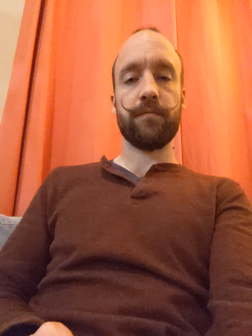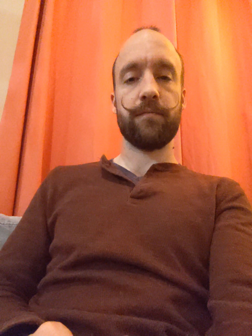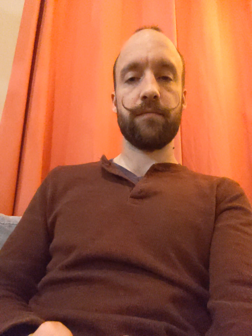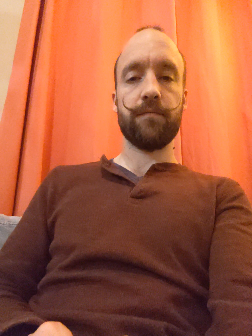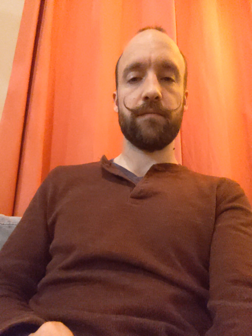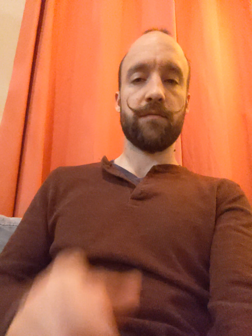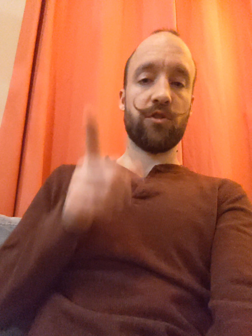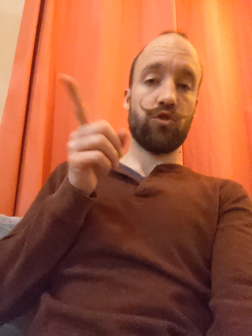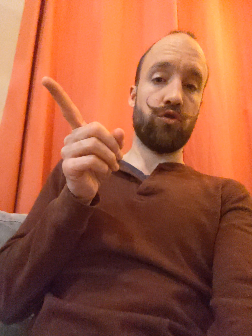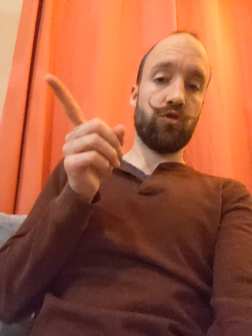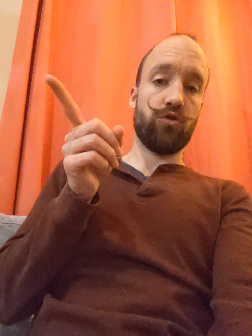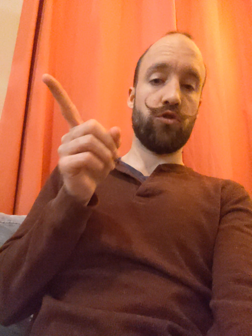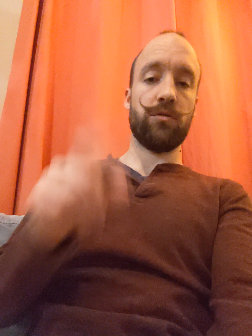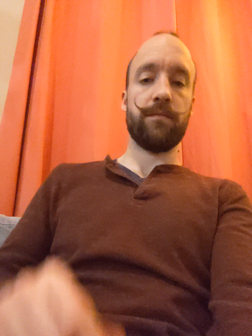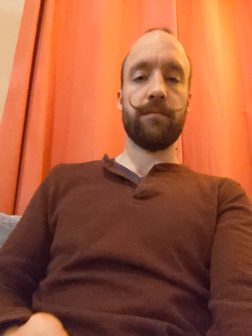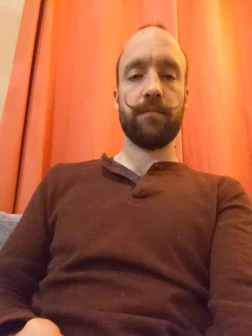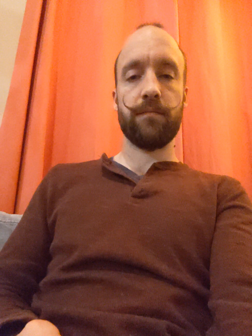he/she/it